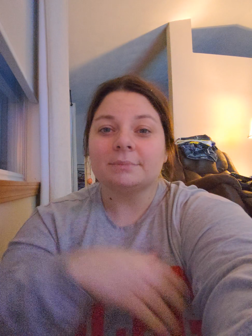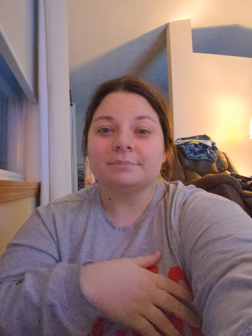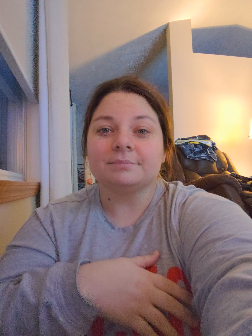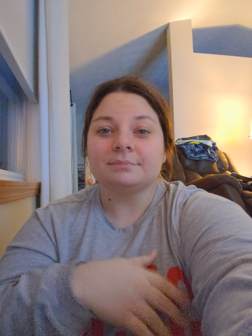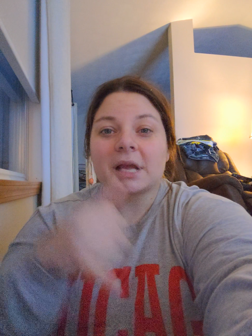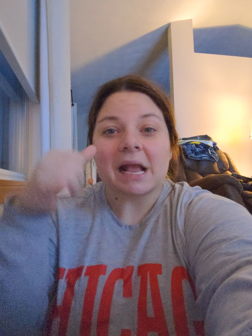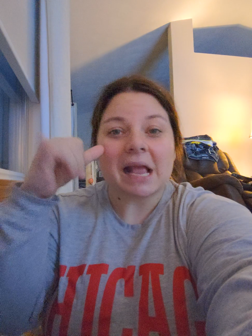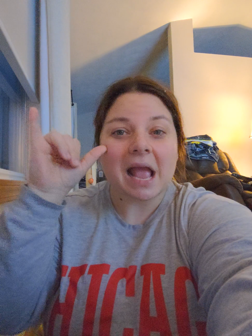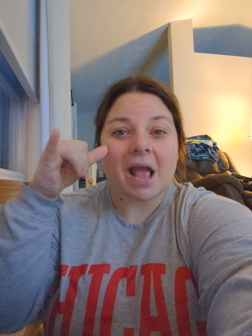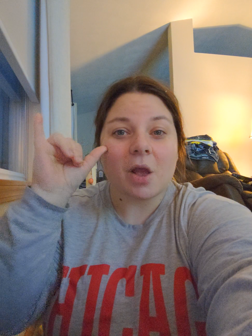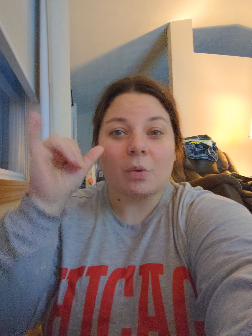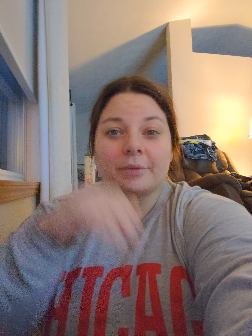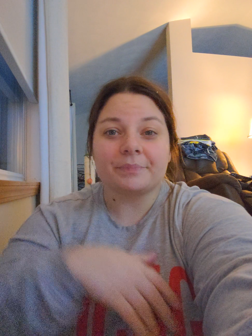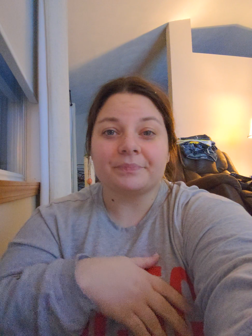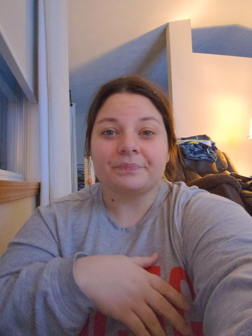cow